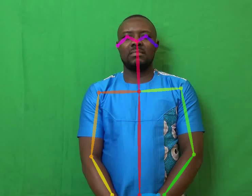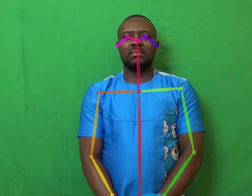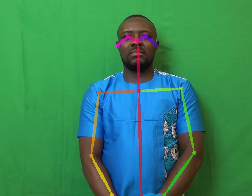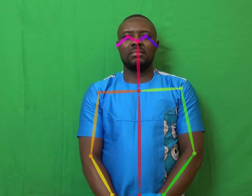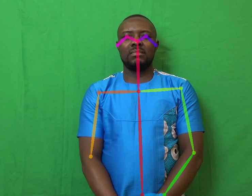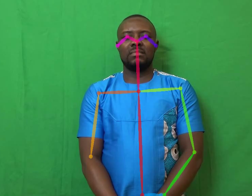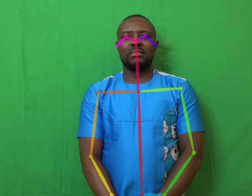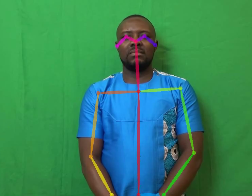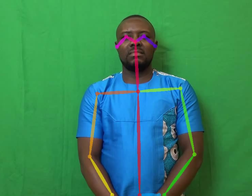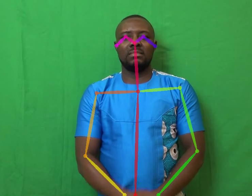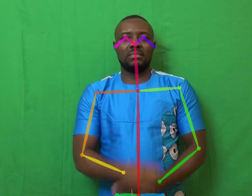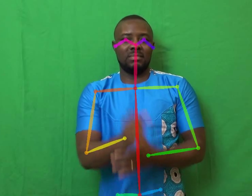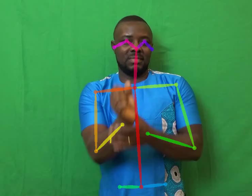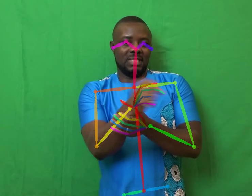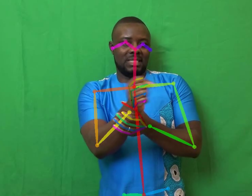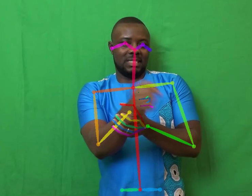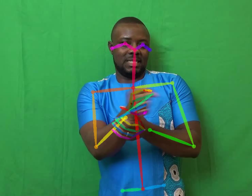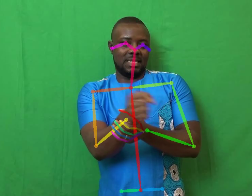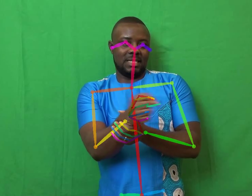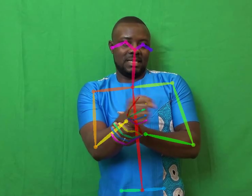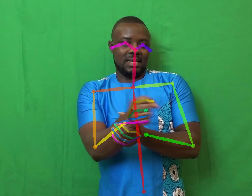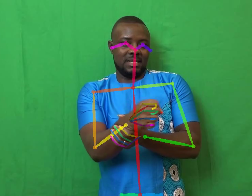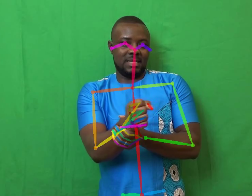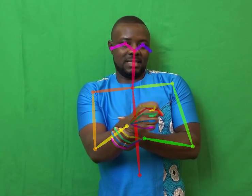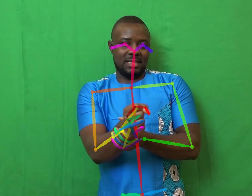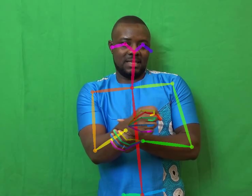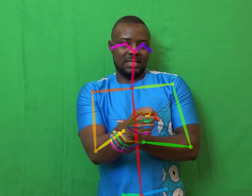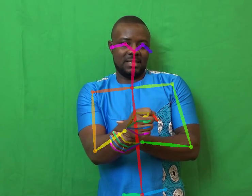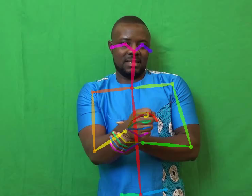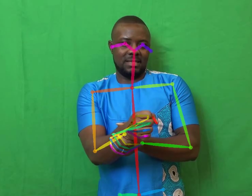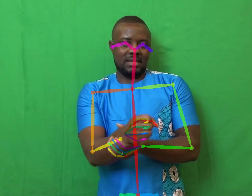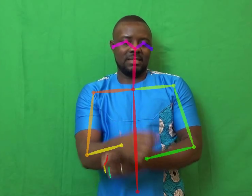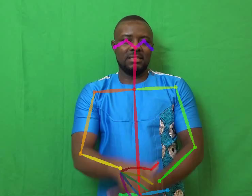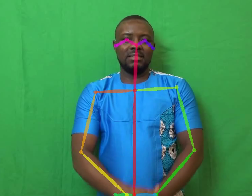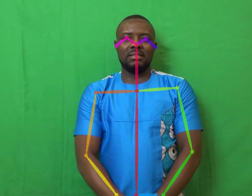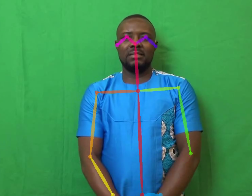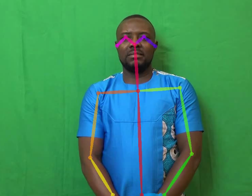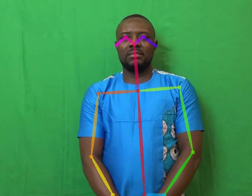kenkey